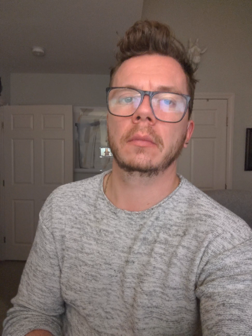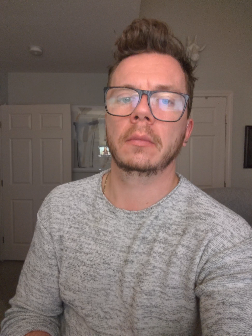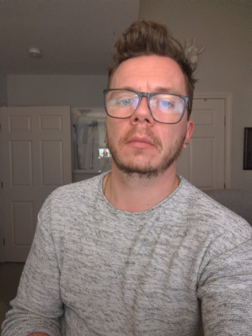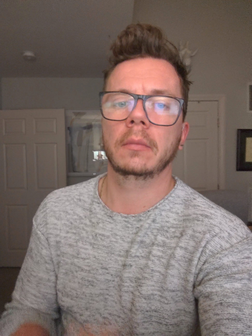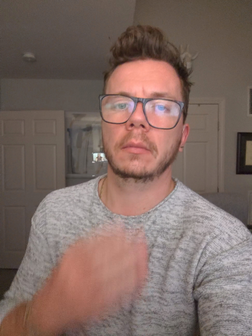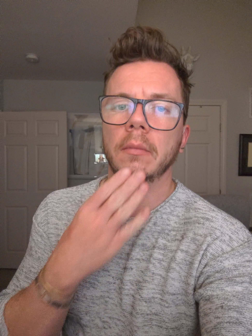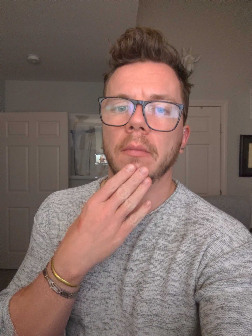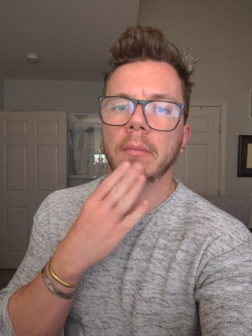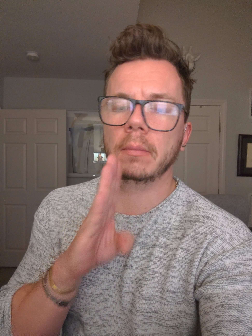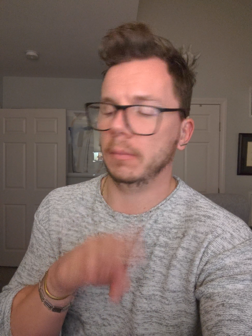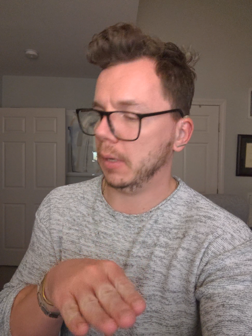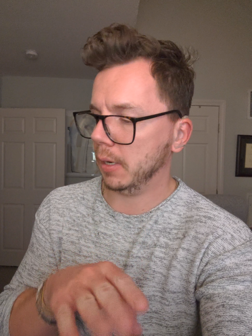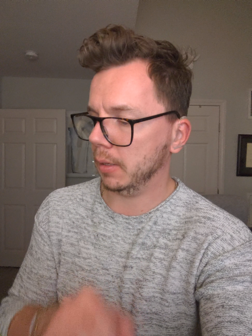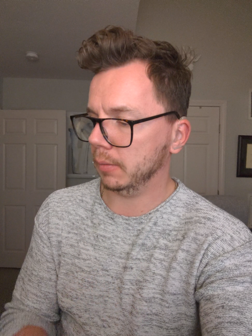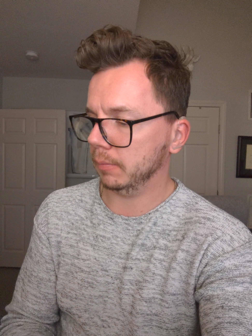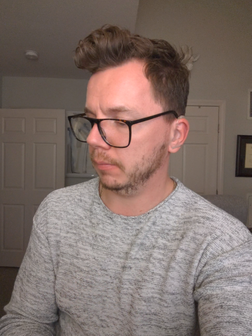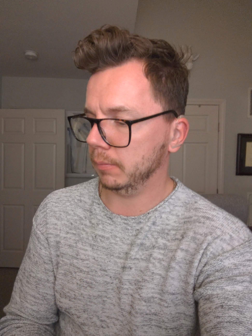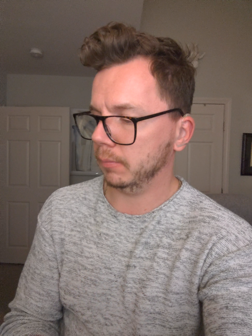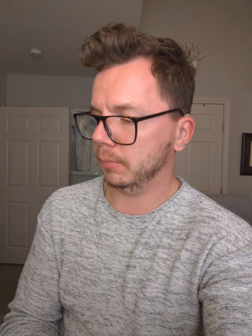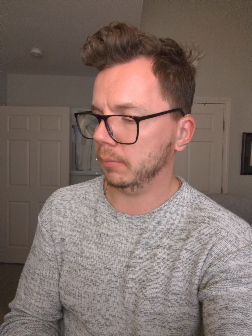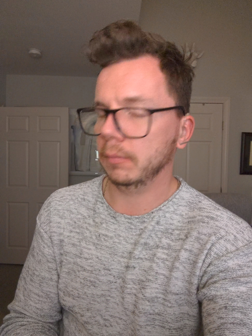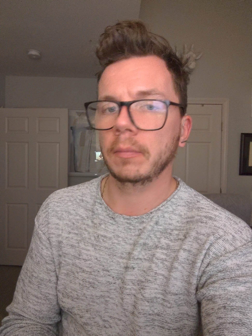bad